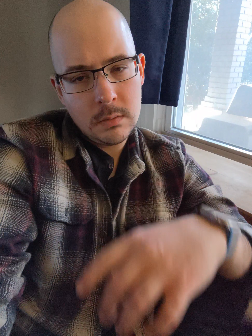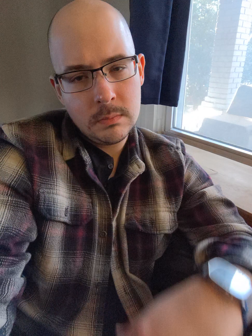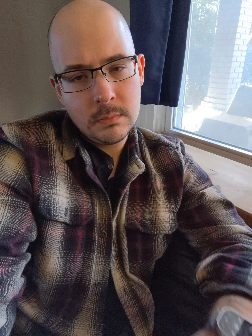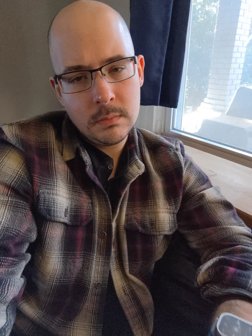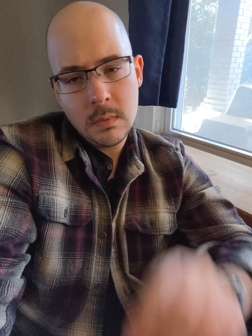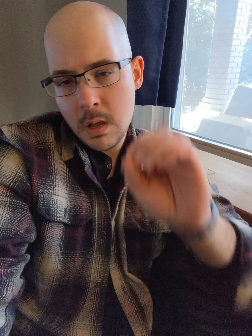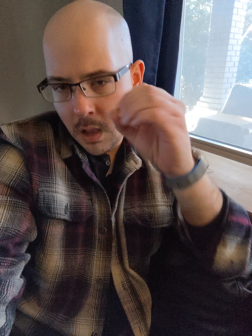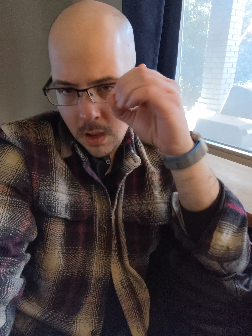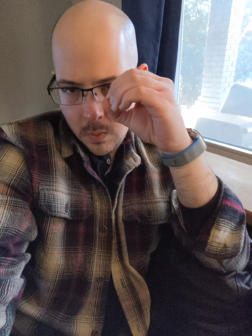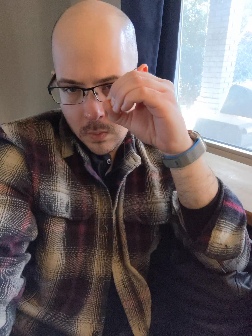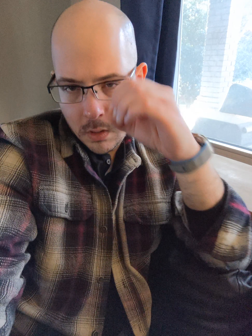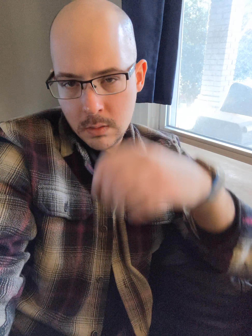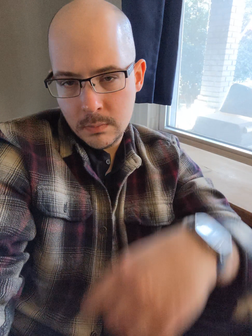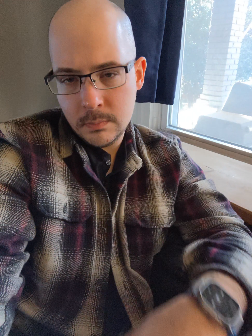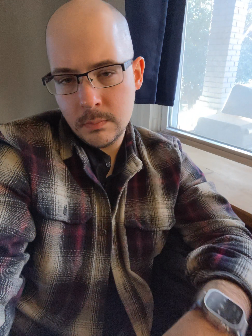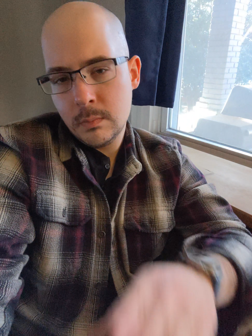owl